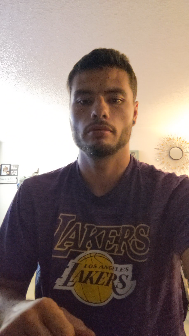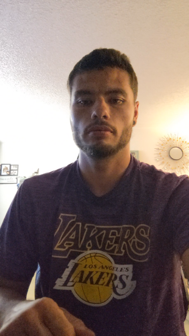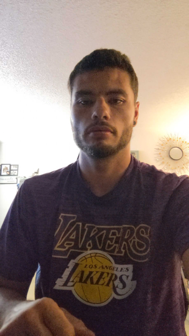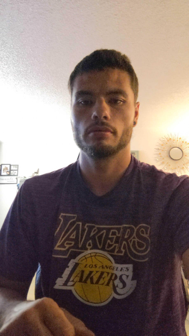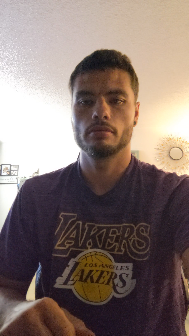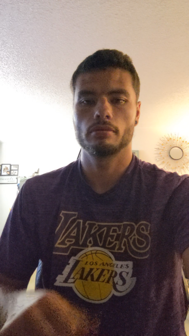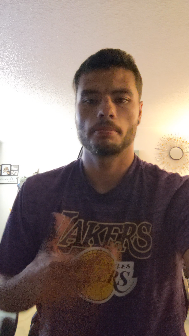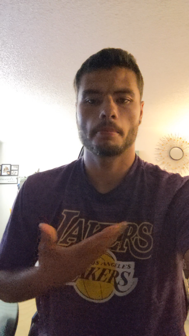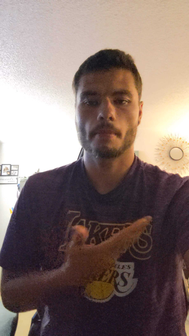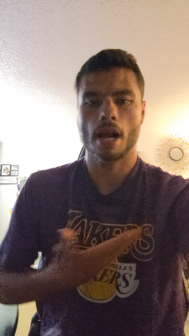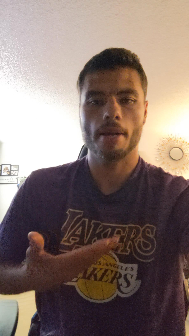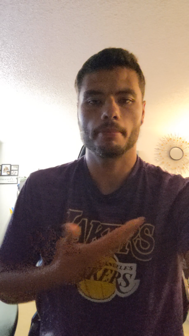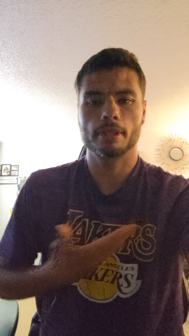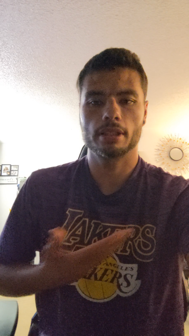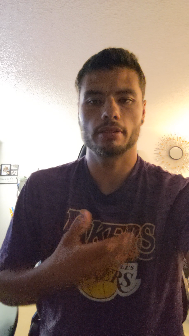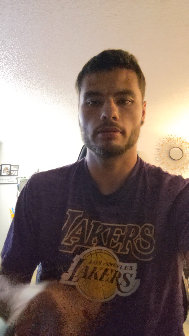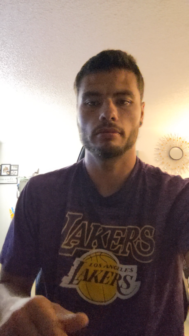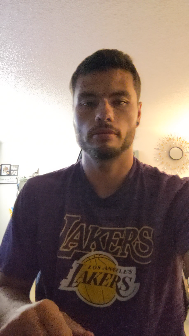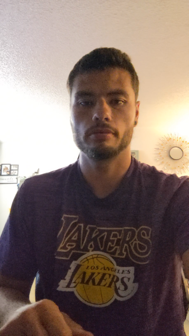baby